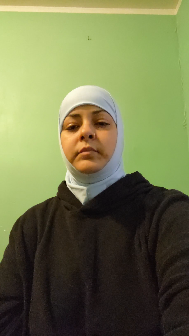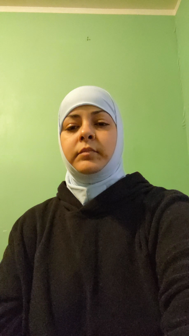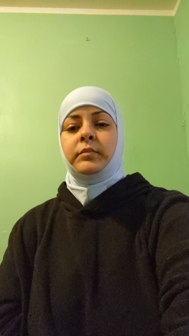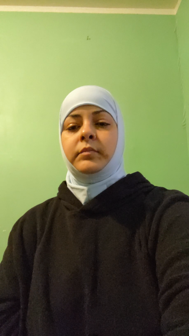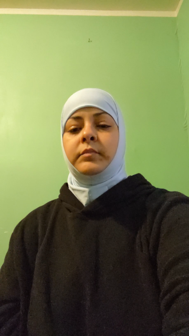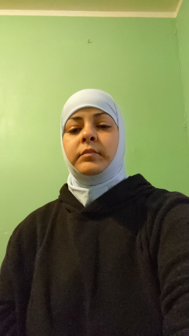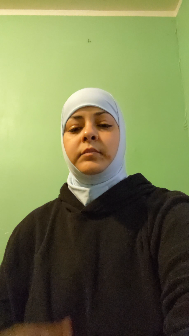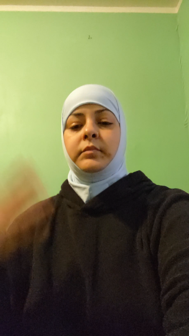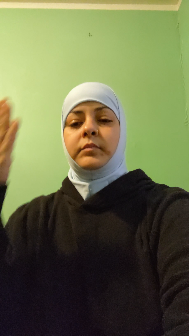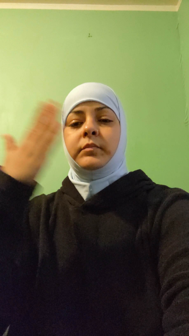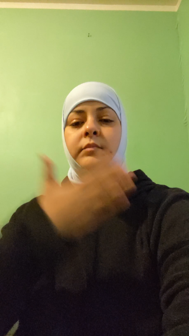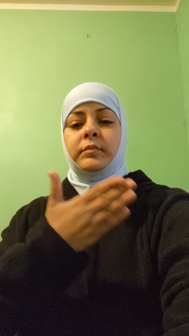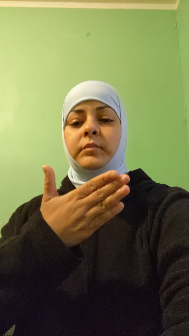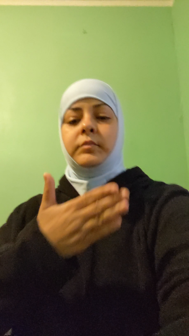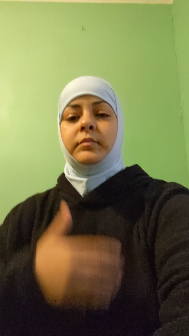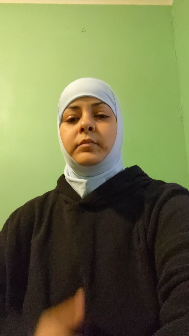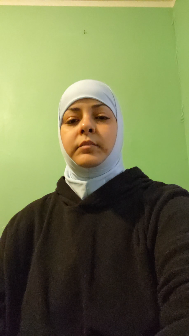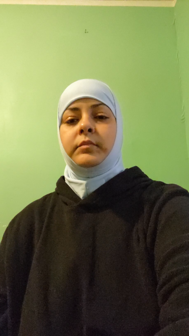dark